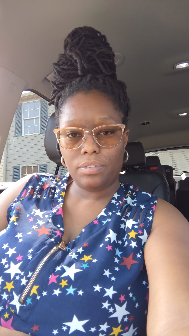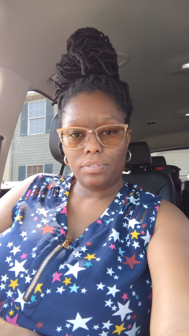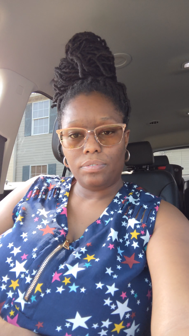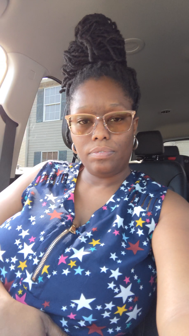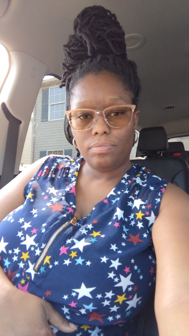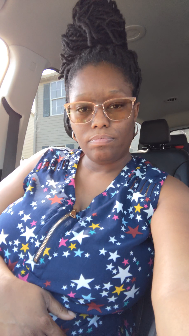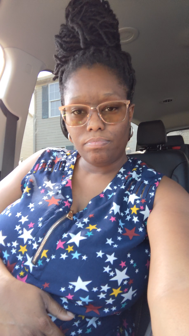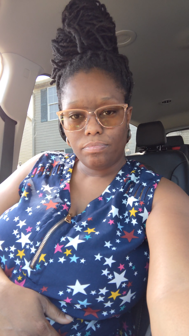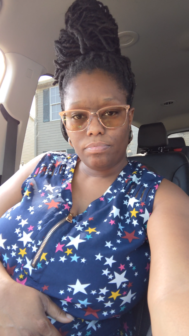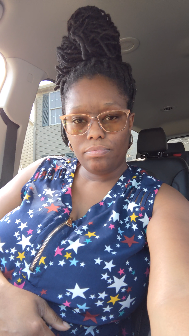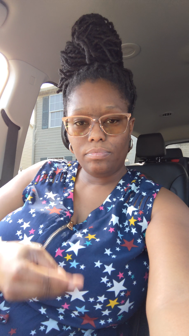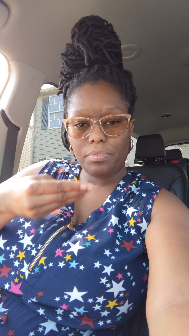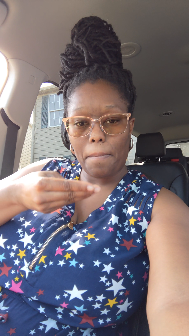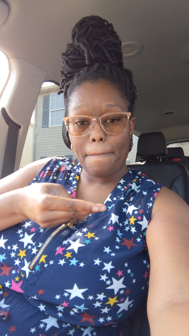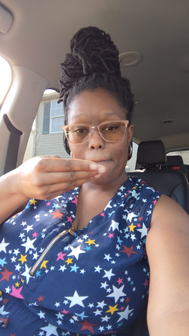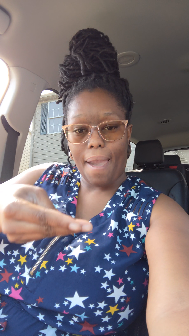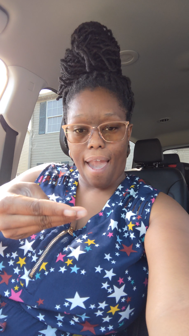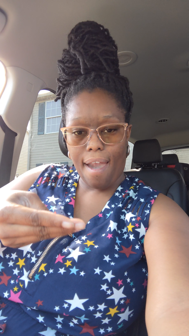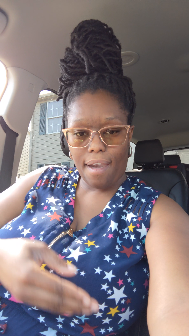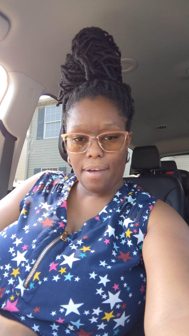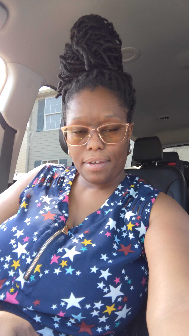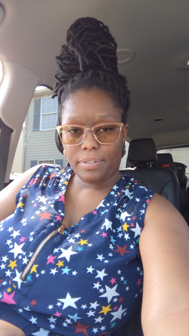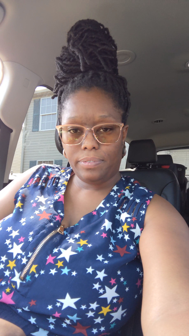buy